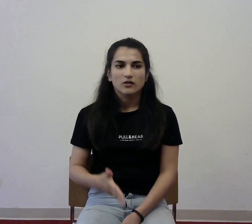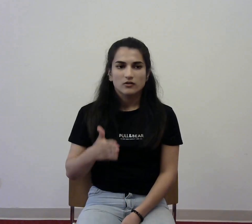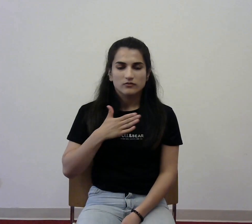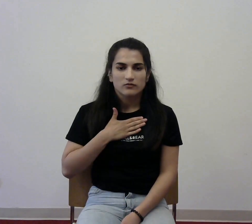mən